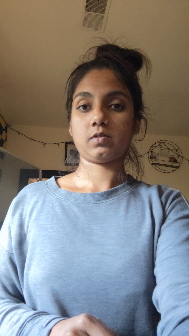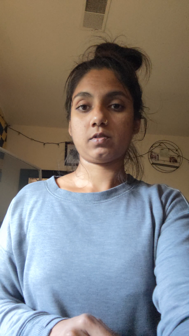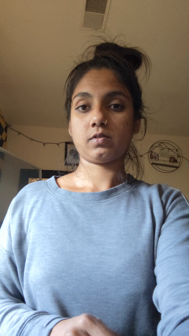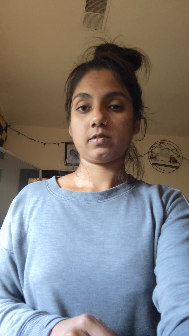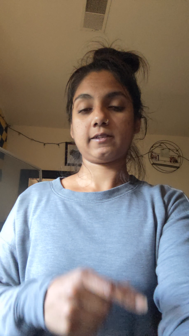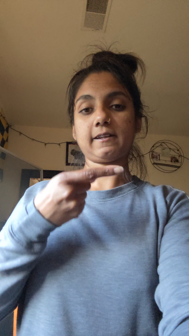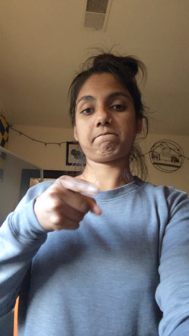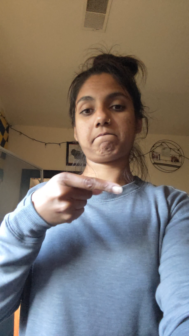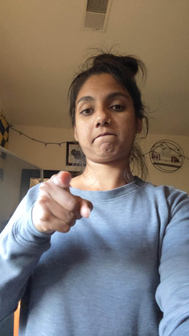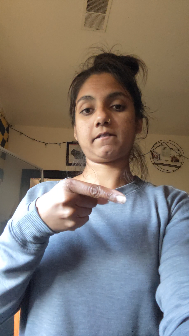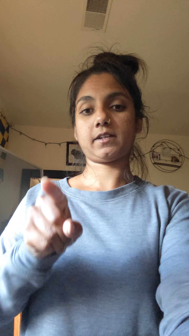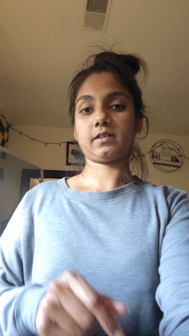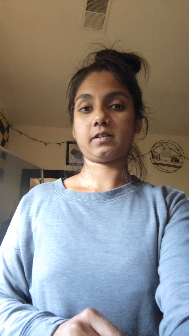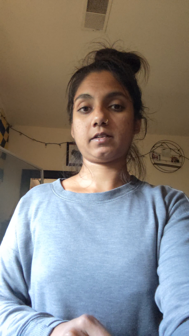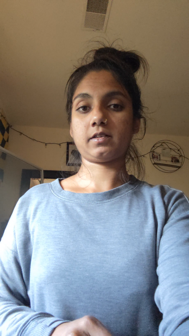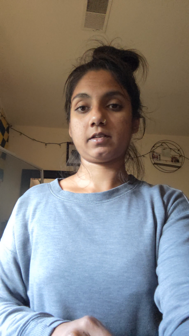knife